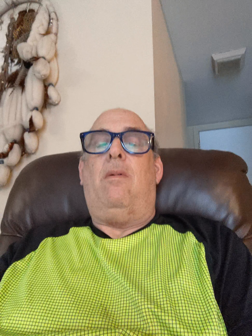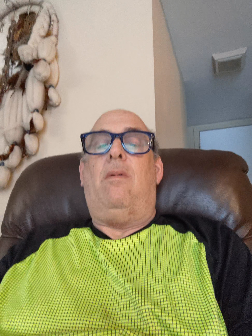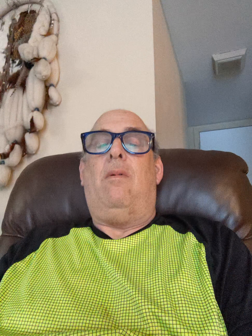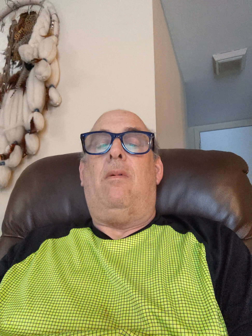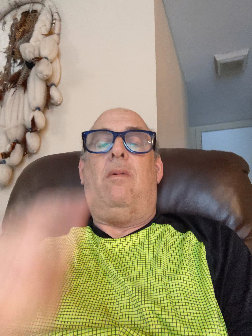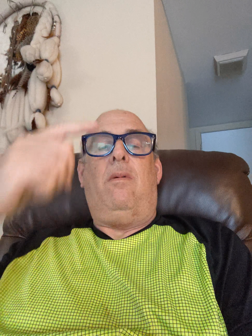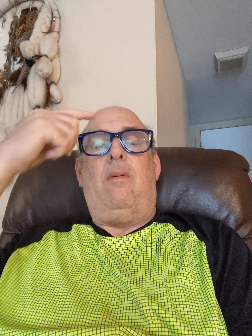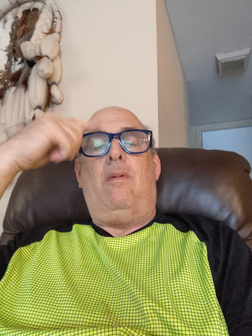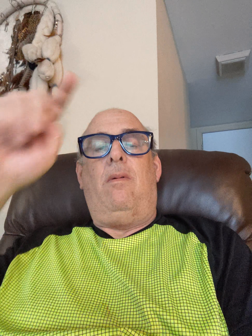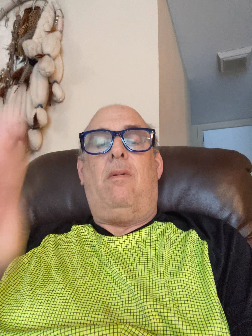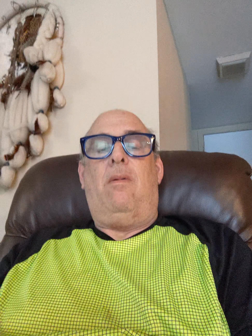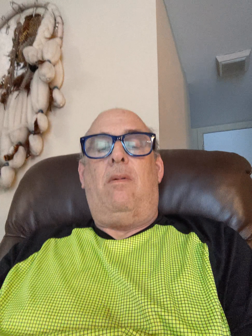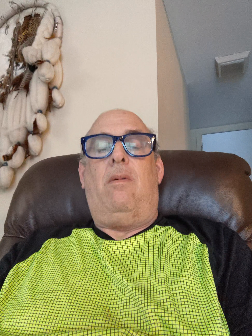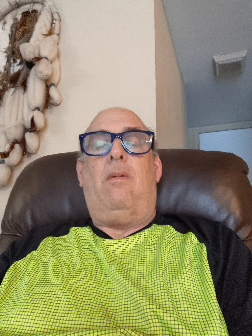for